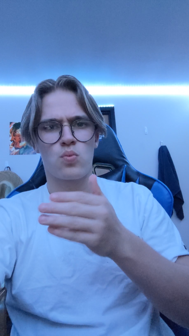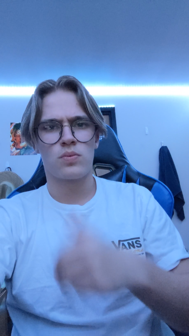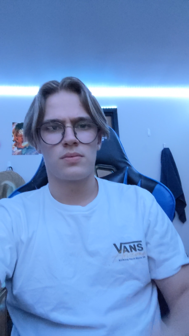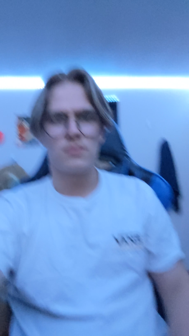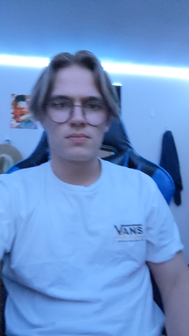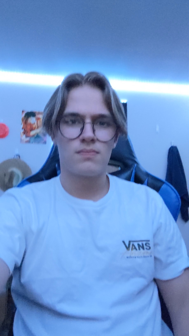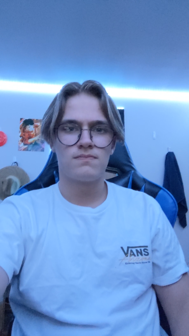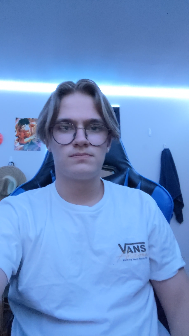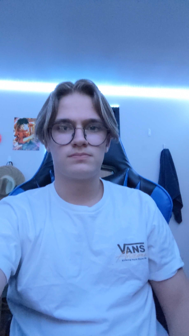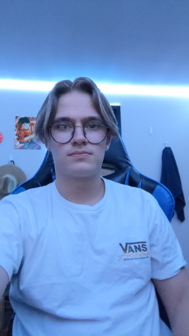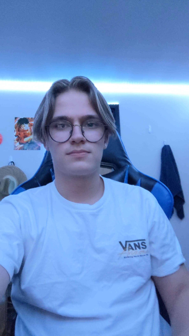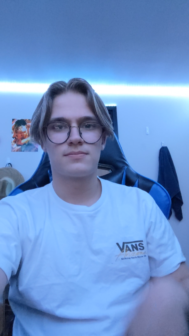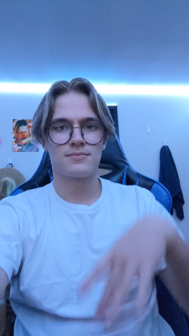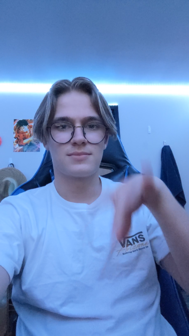pick